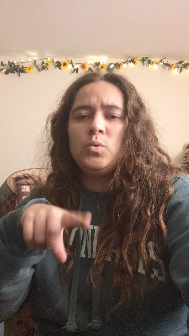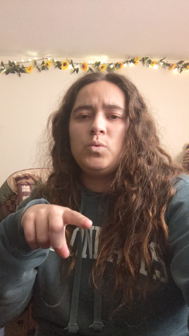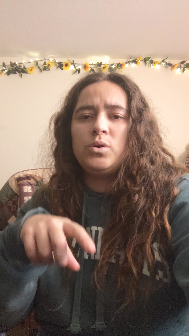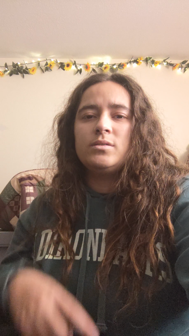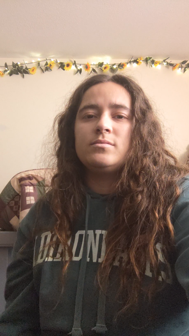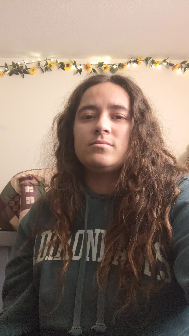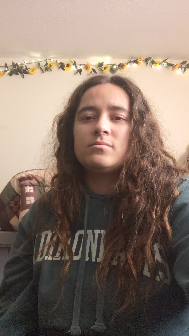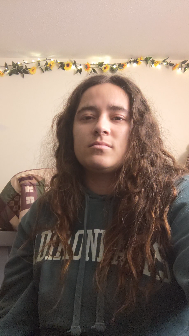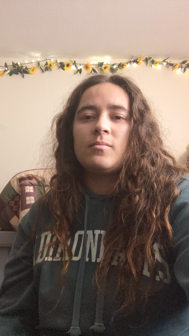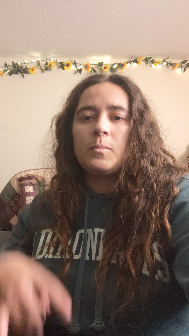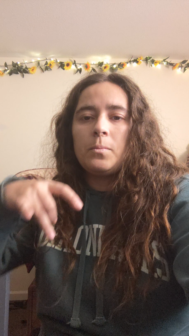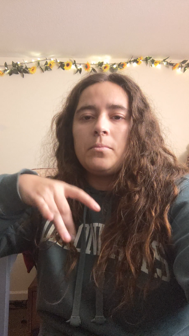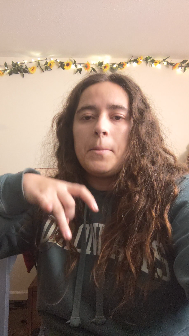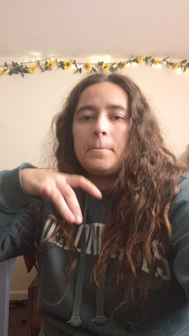pumpkin